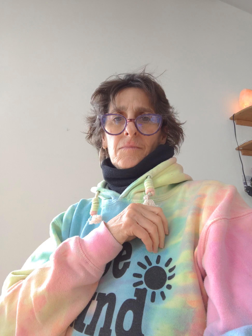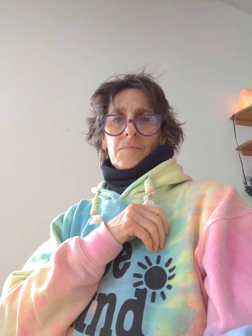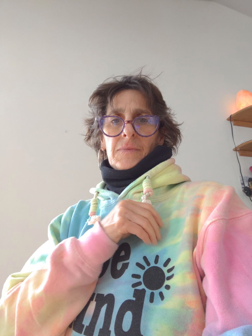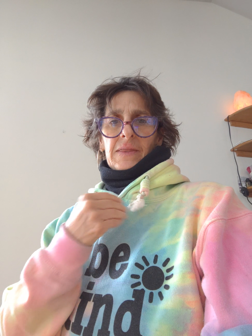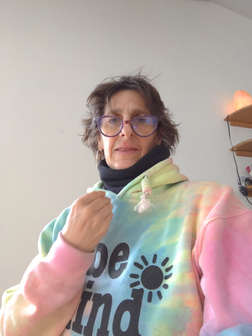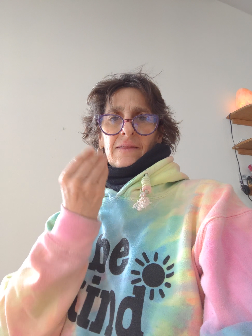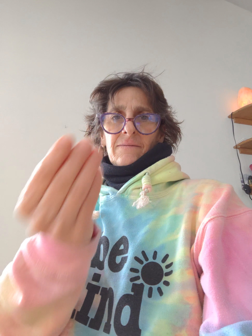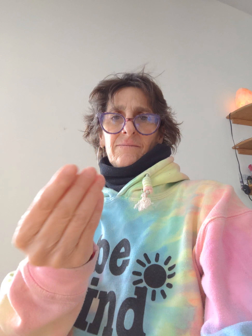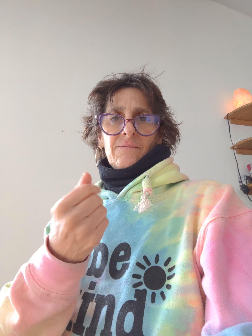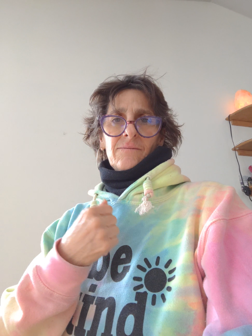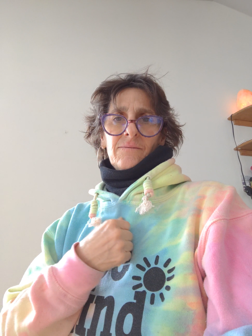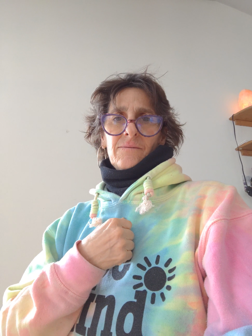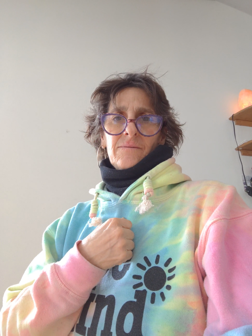give